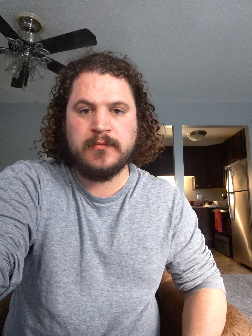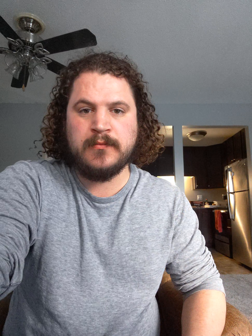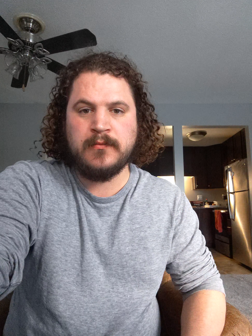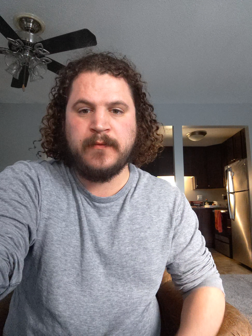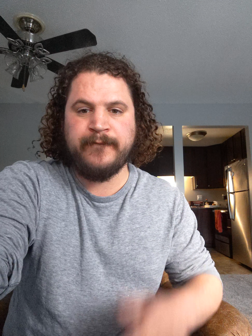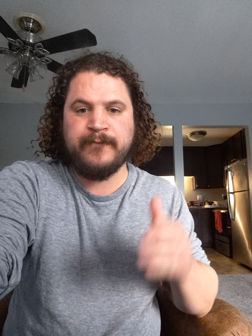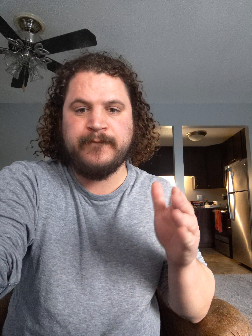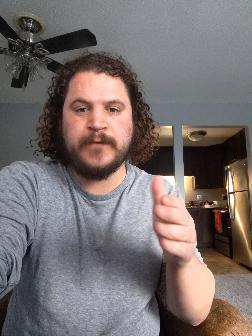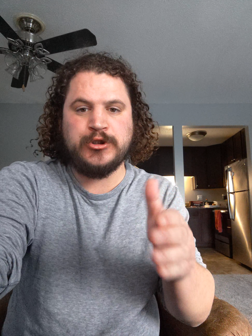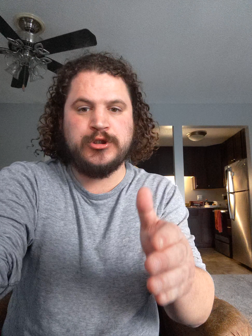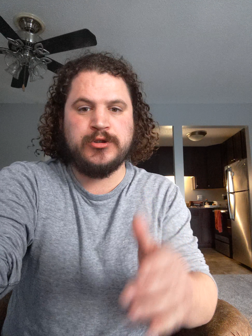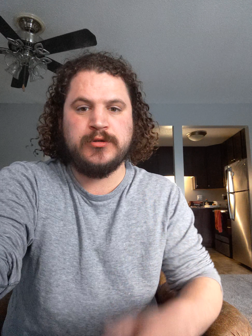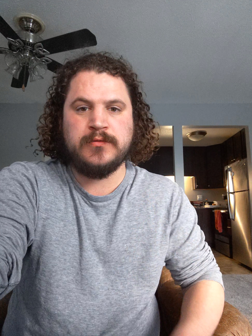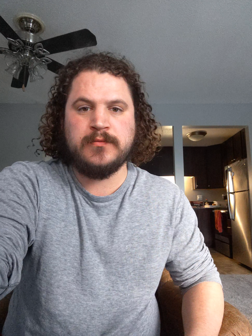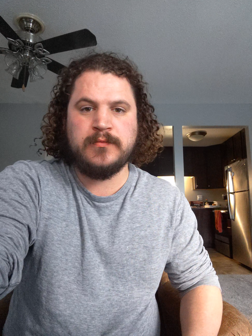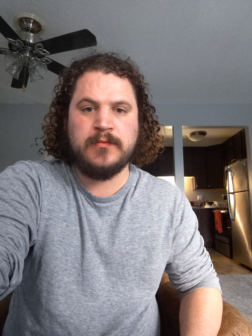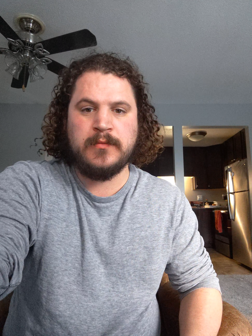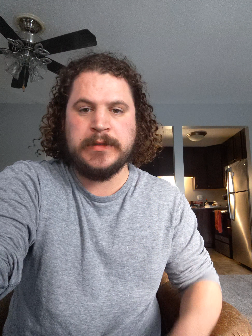fish